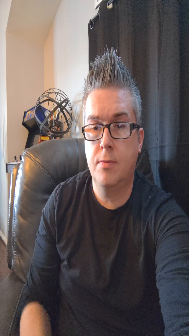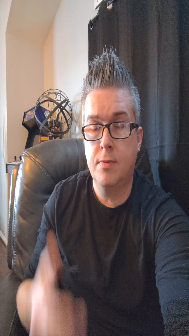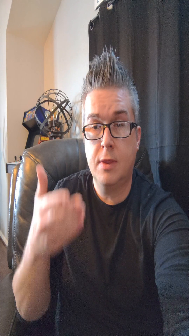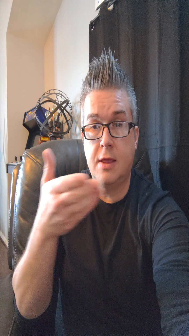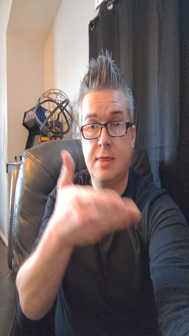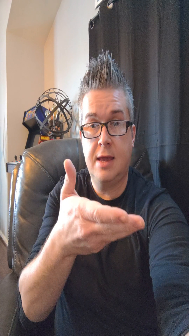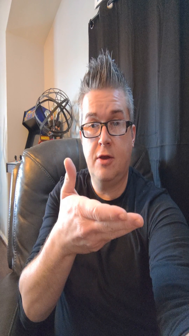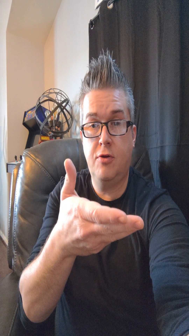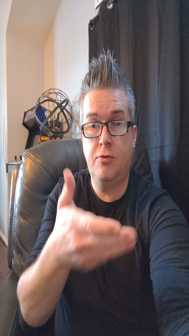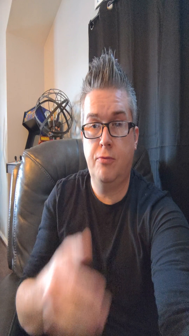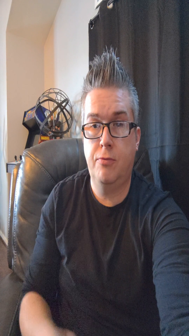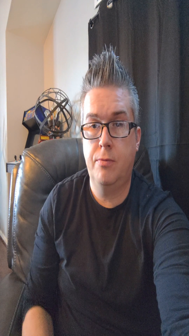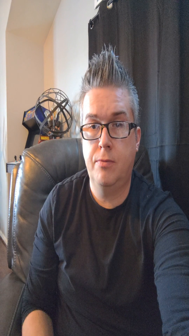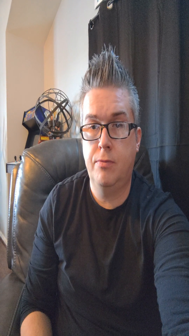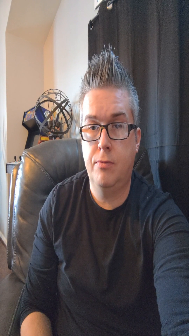there